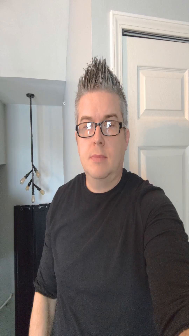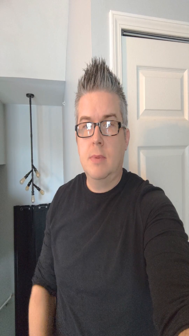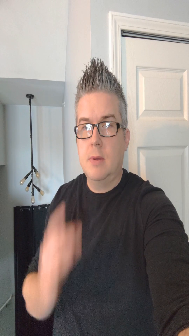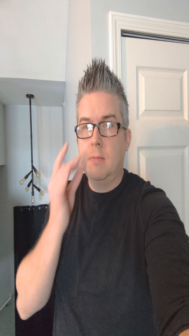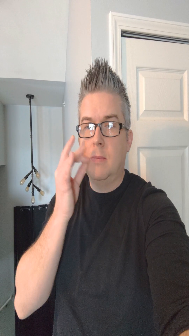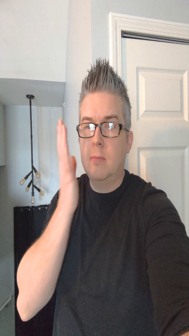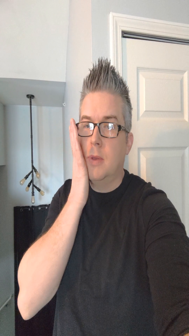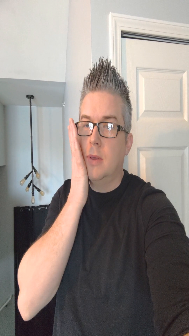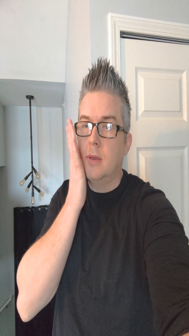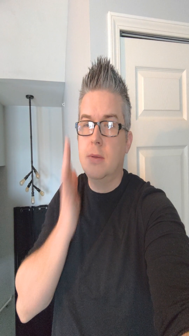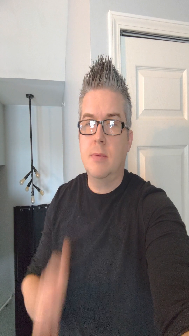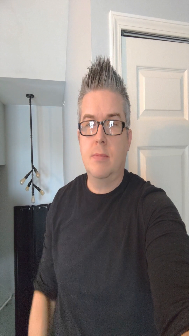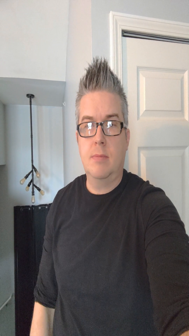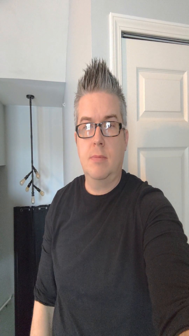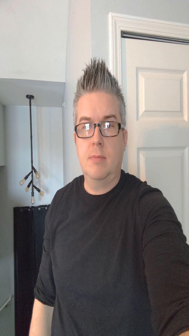bee